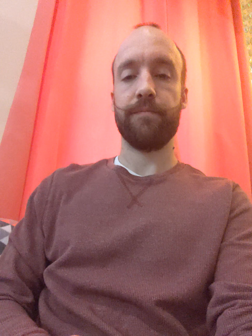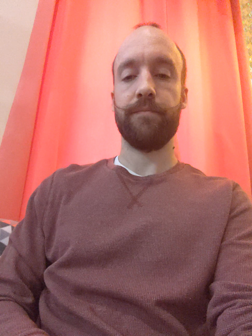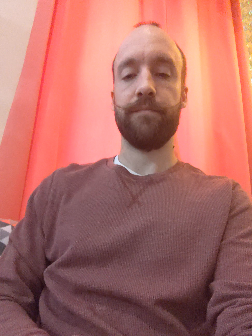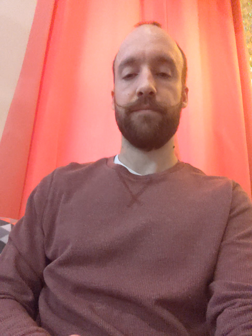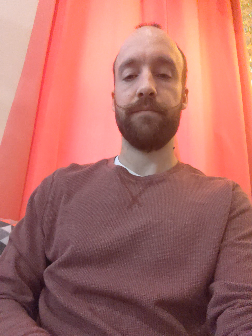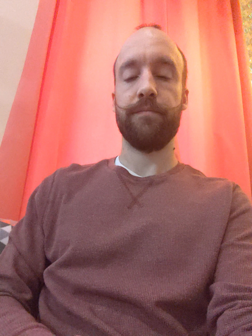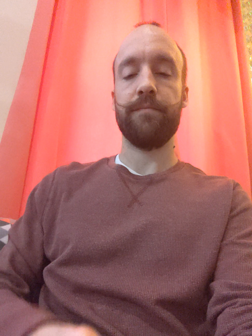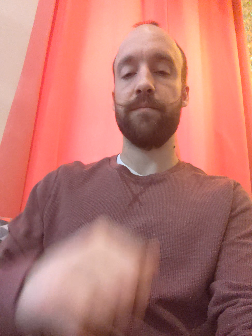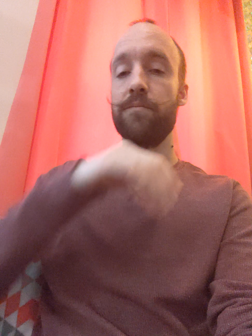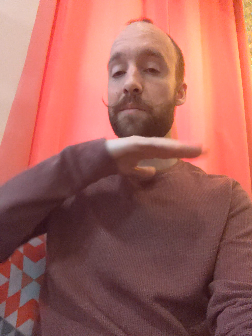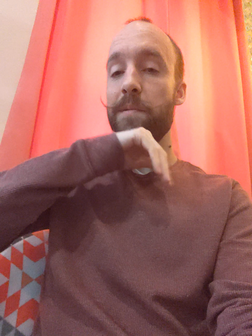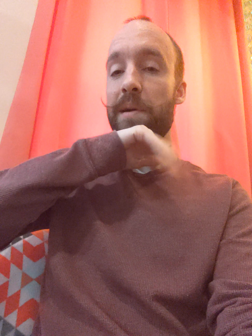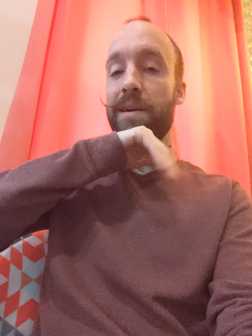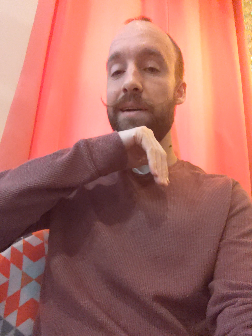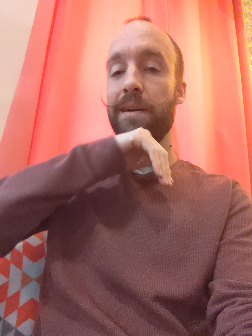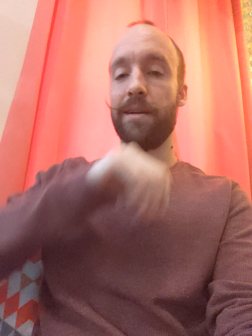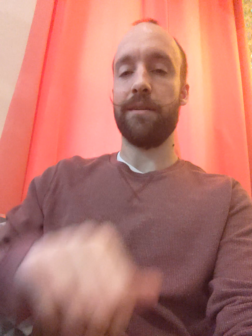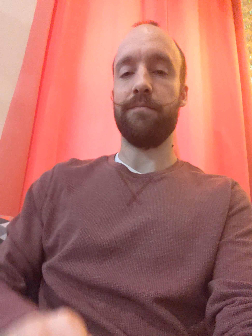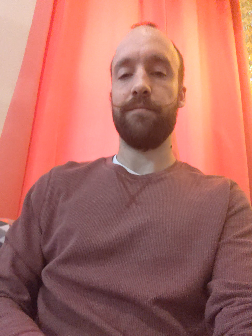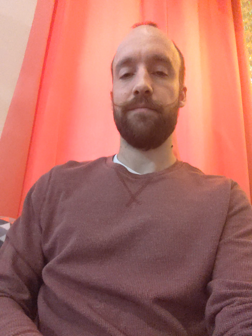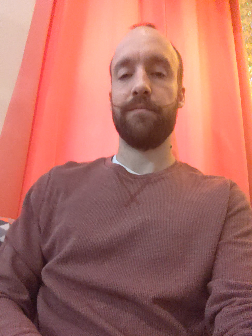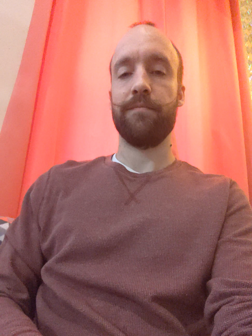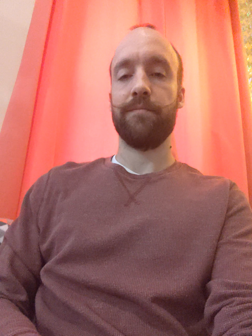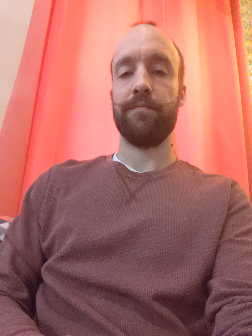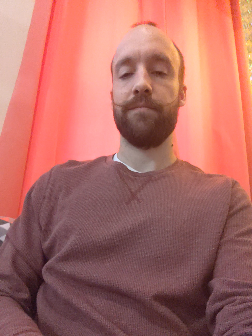pig